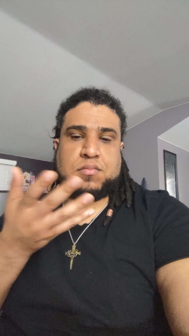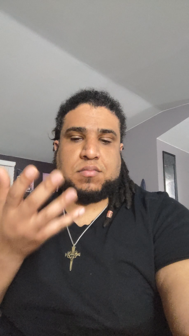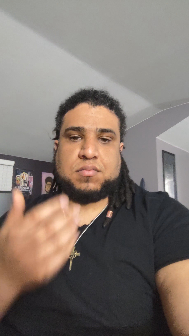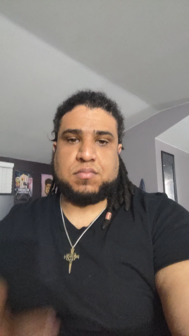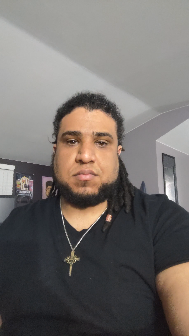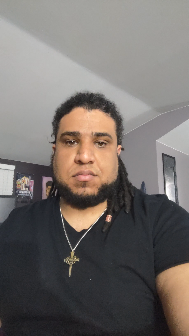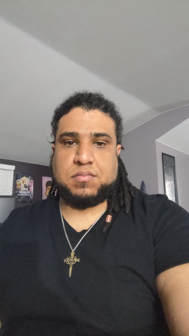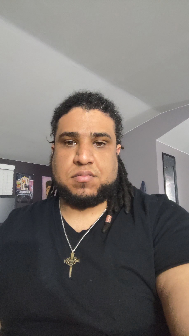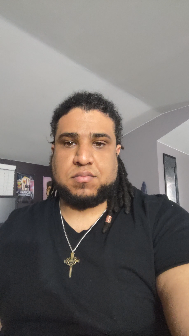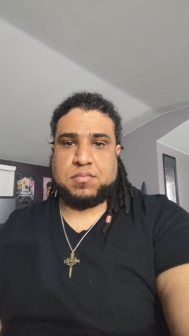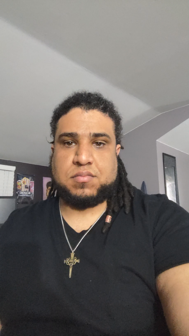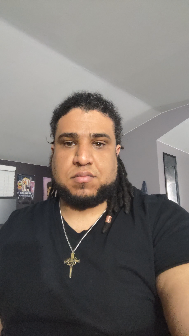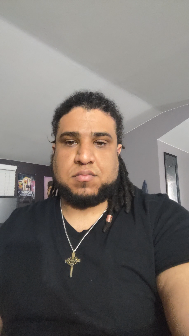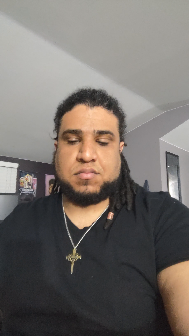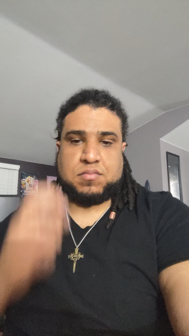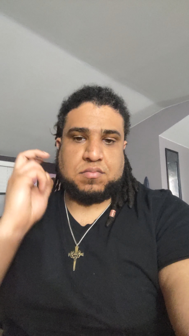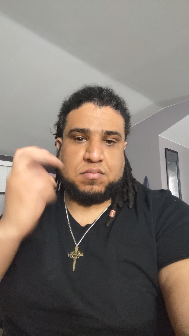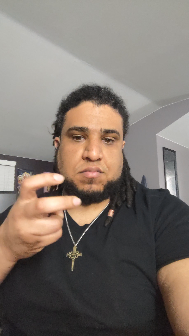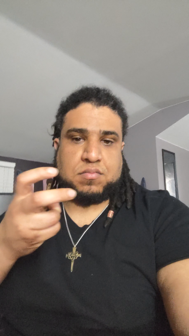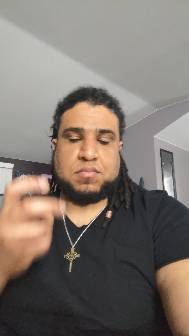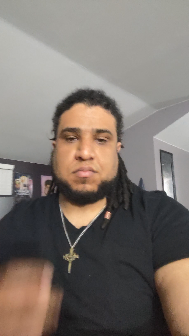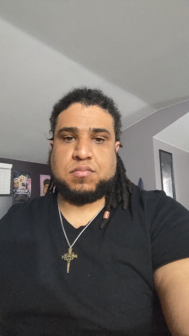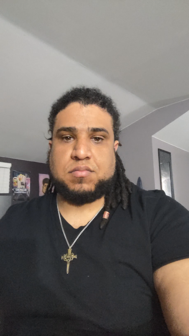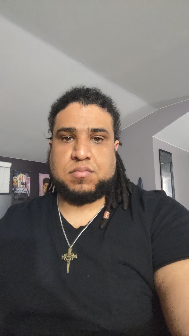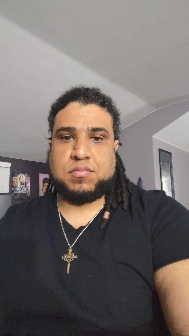hard